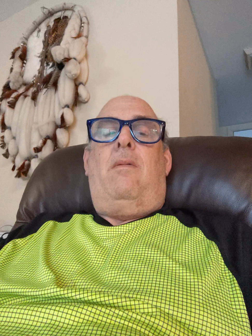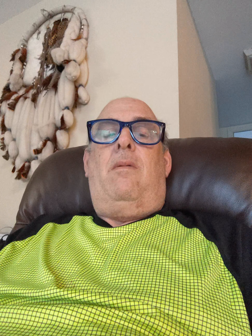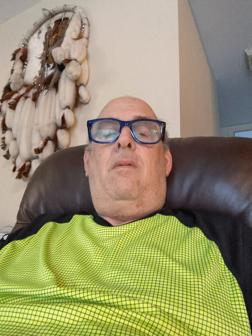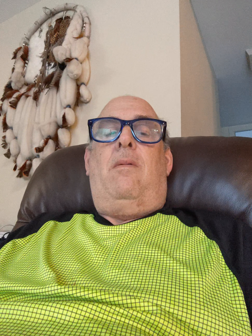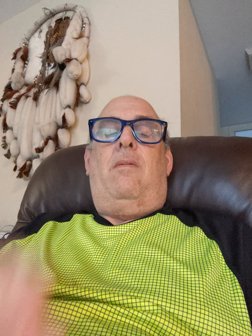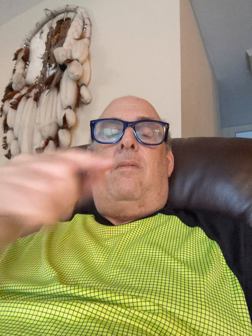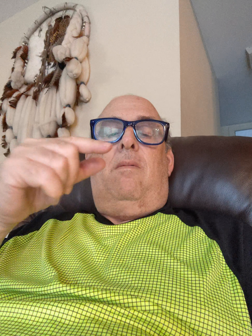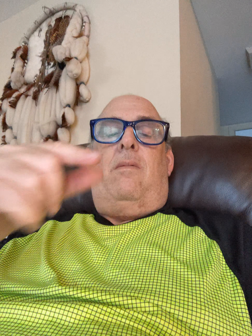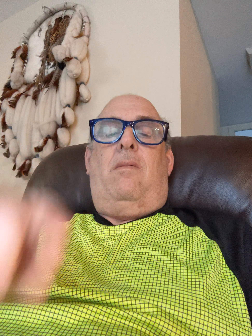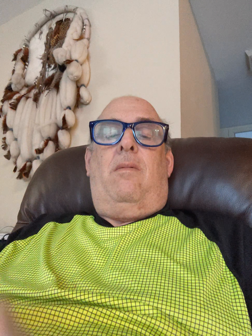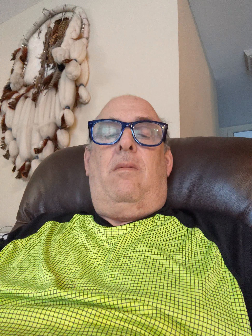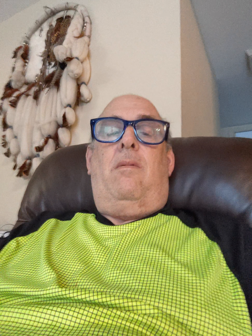green